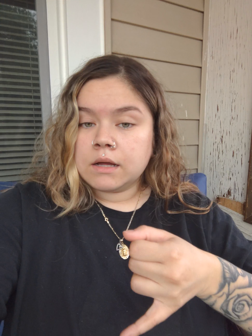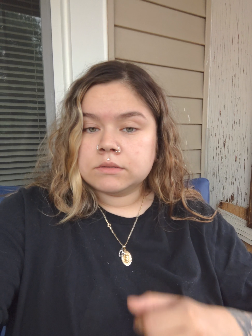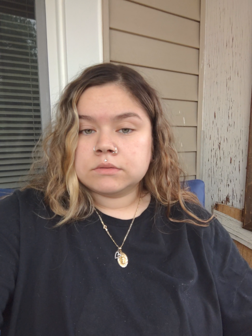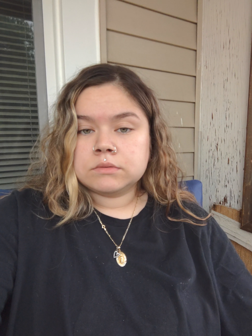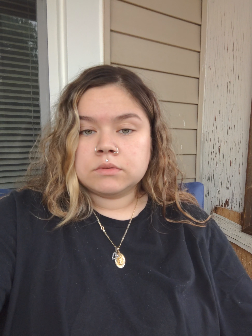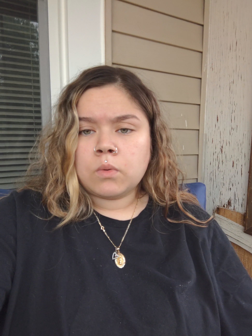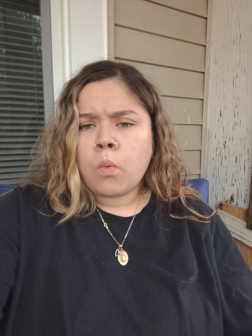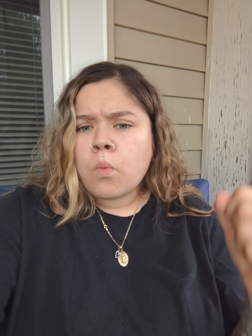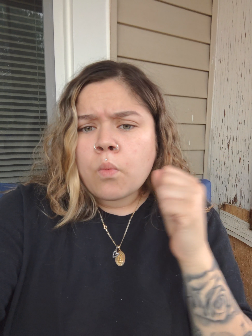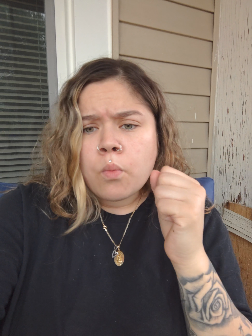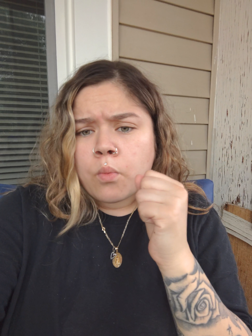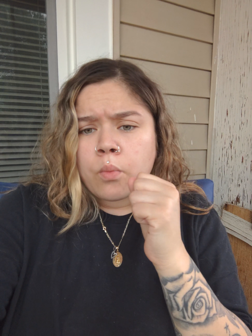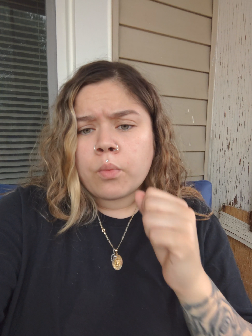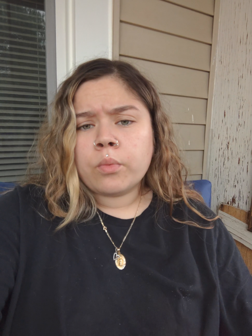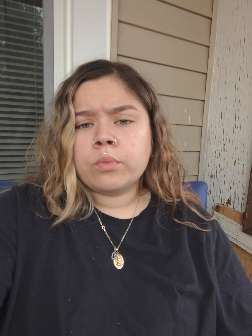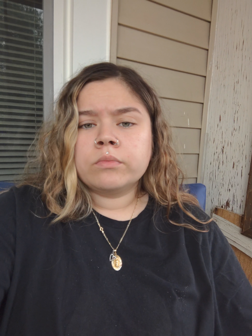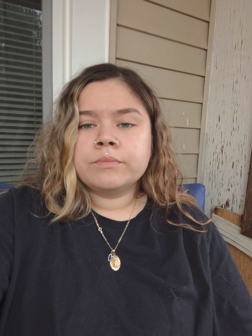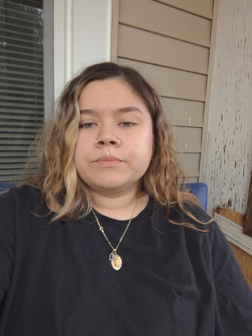cold